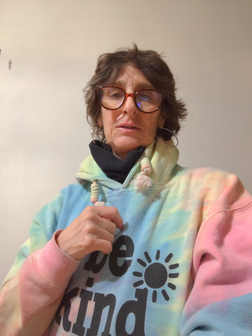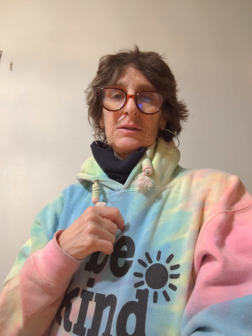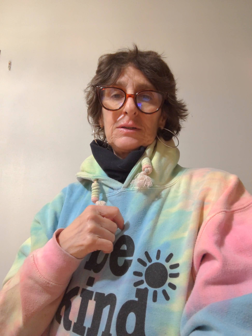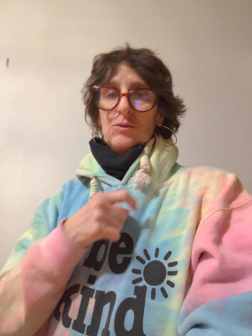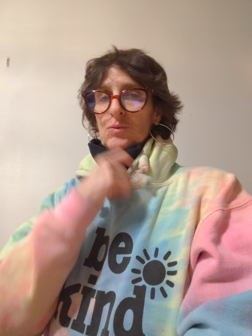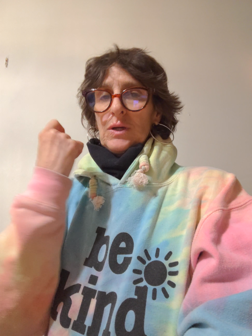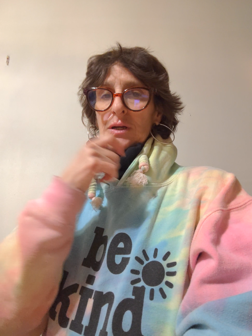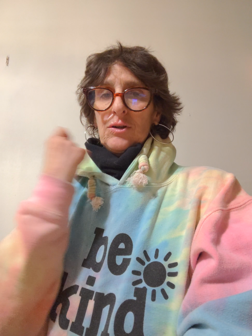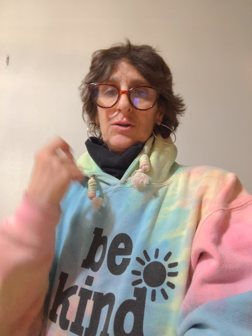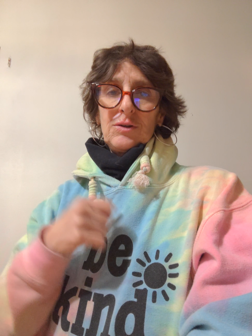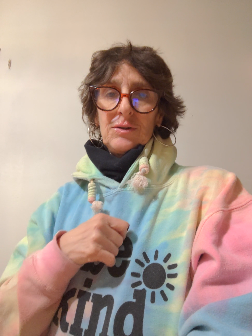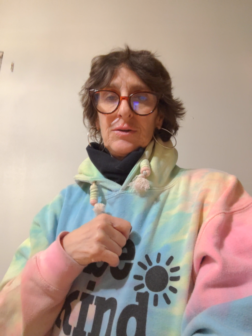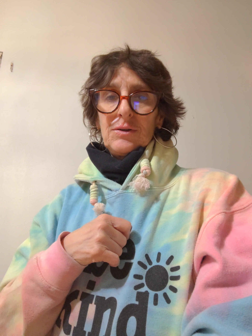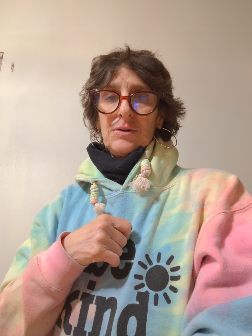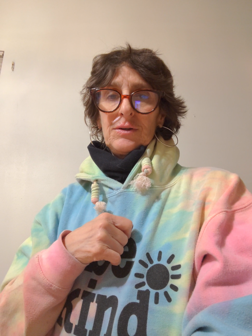dryer